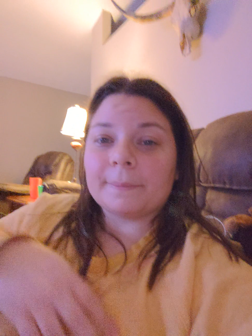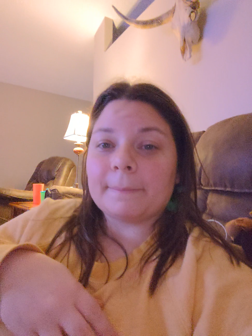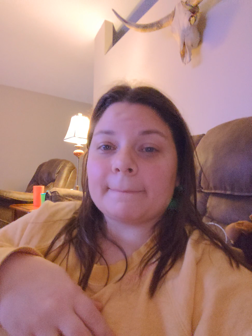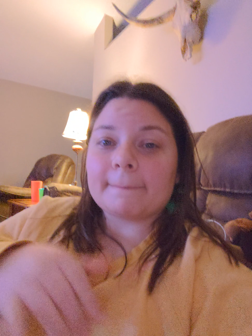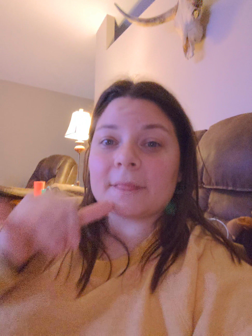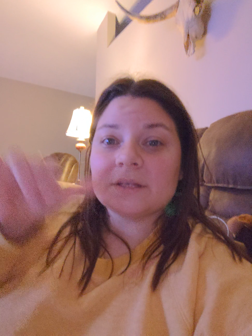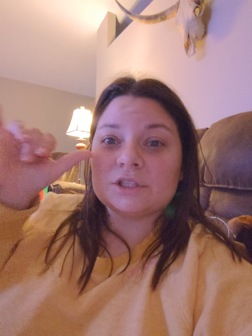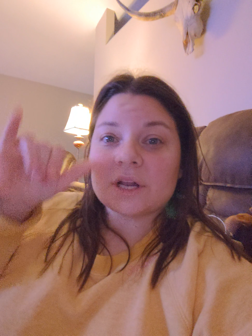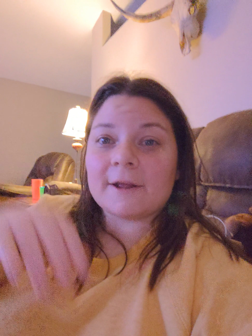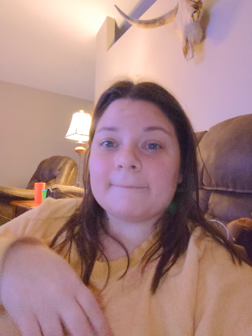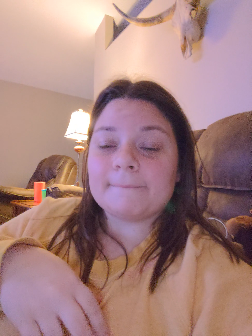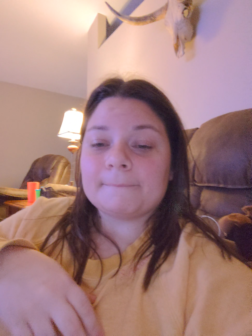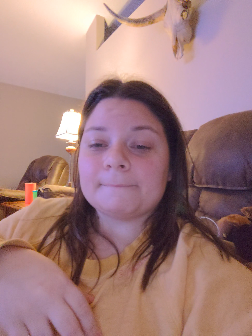yesterday